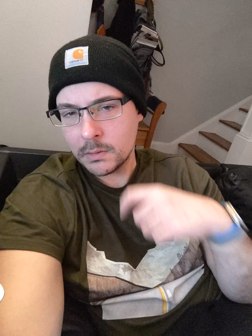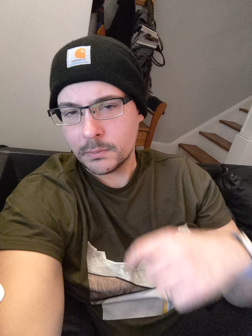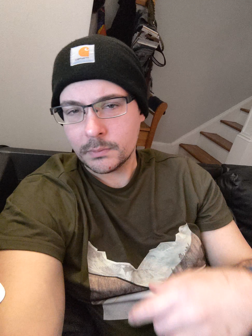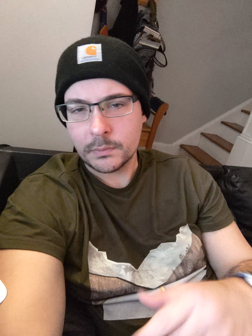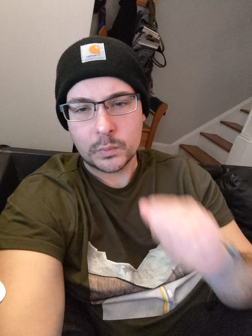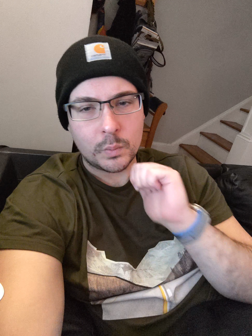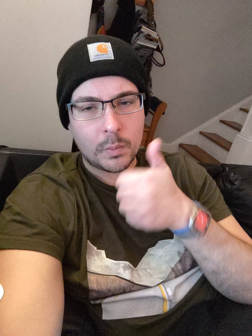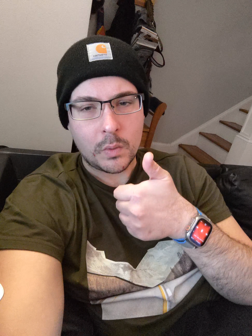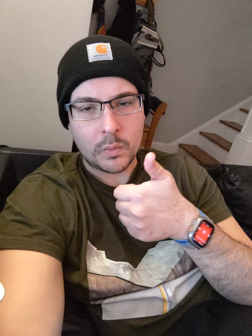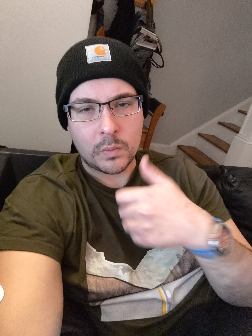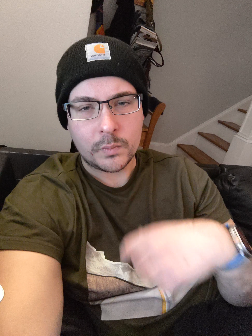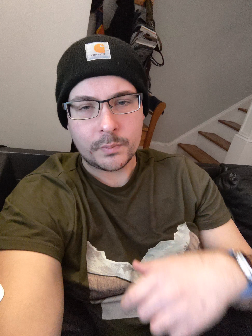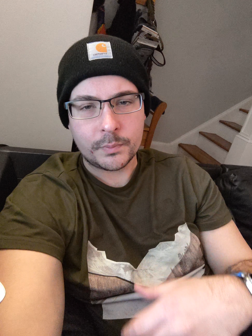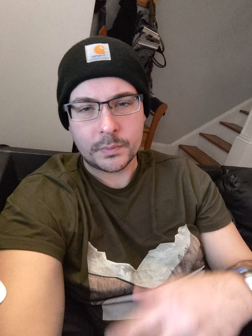tomorrow